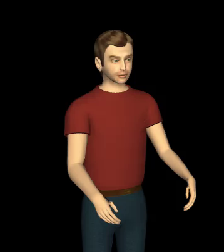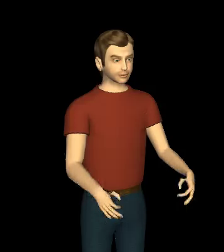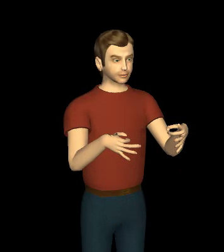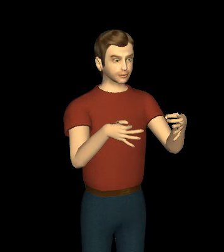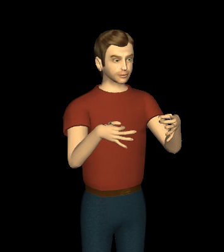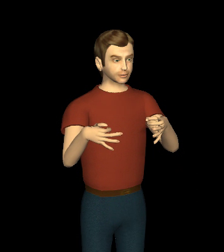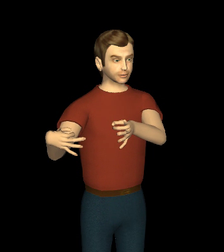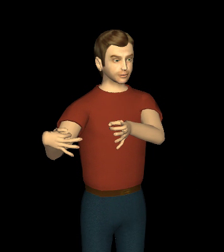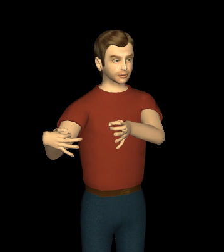مجتهد